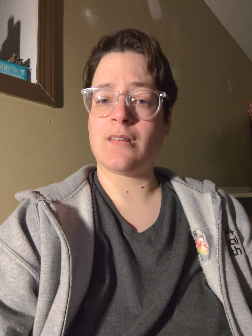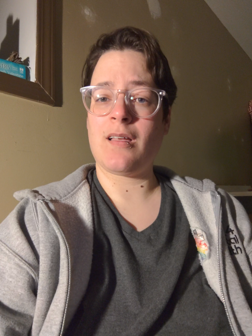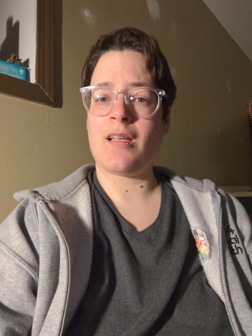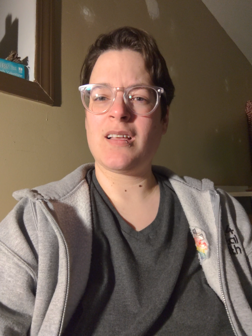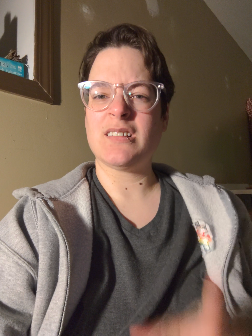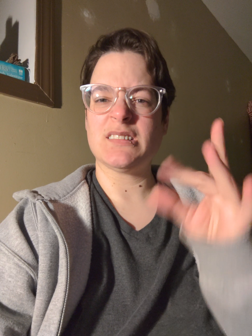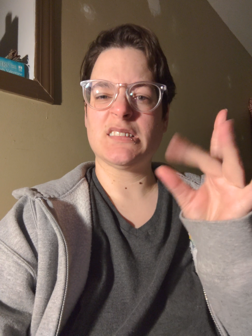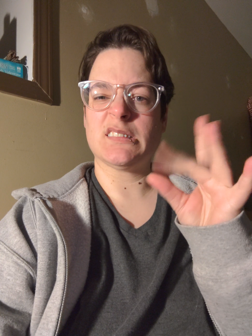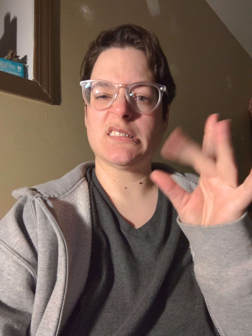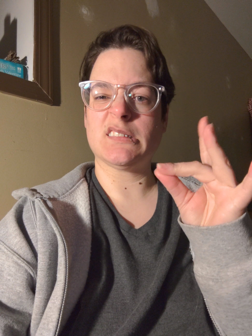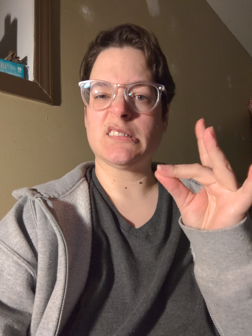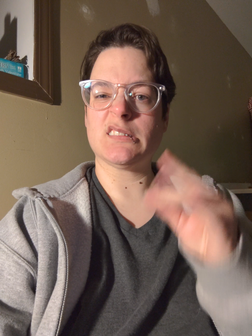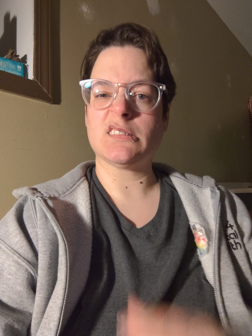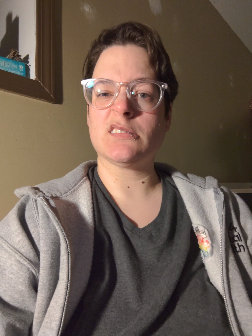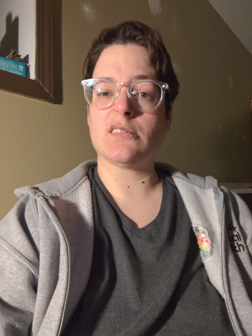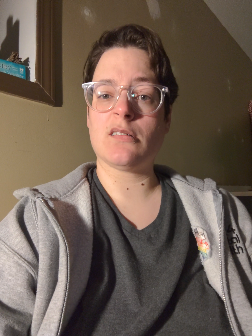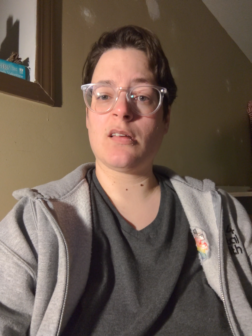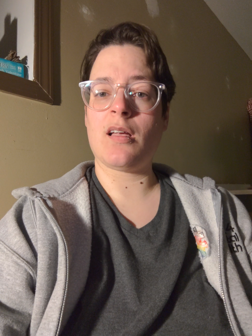sticky